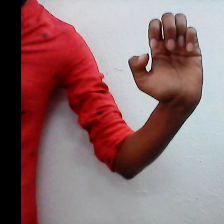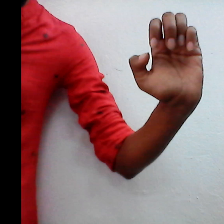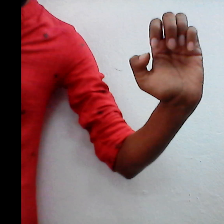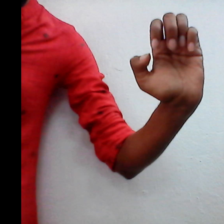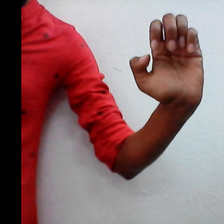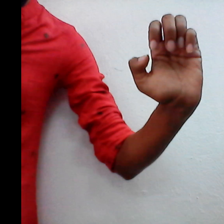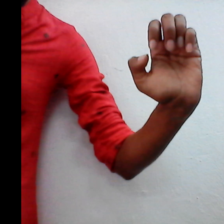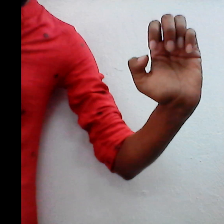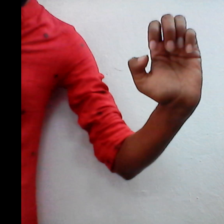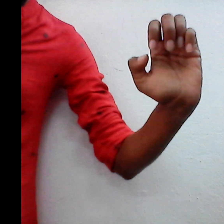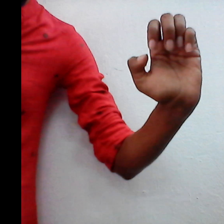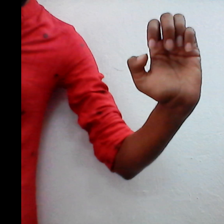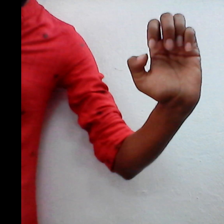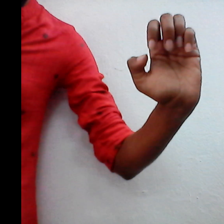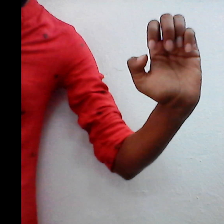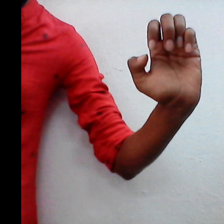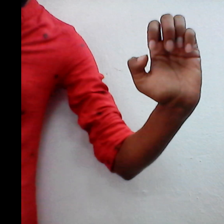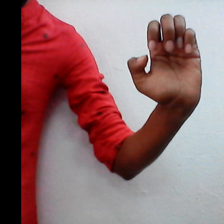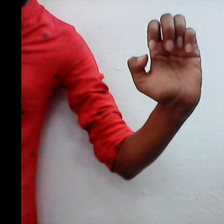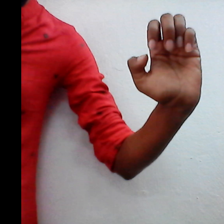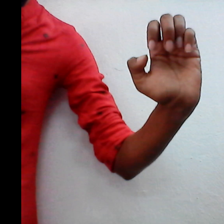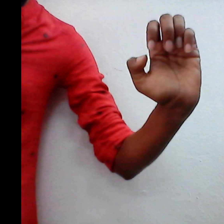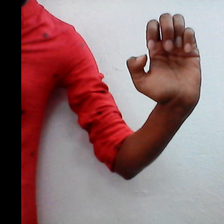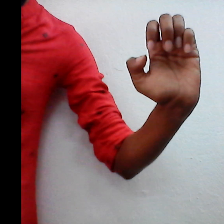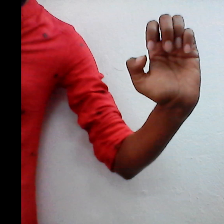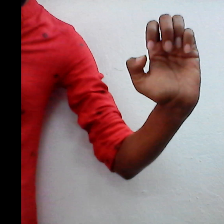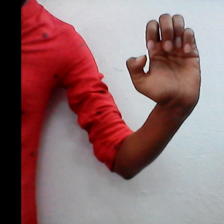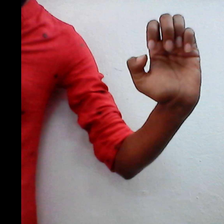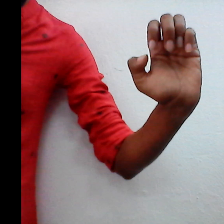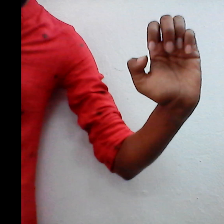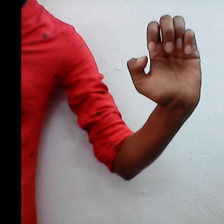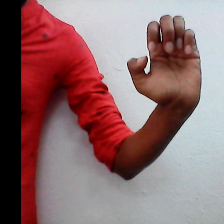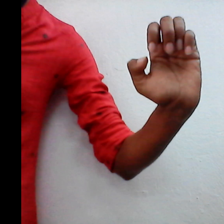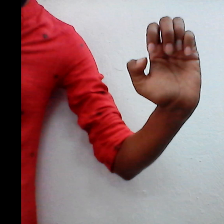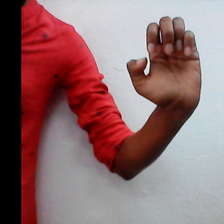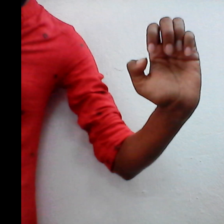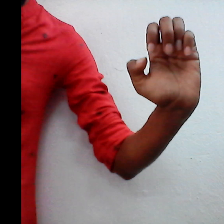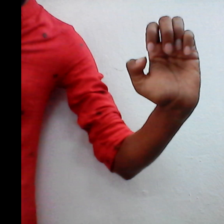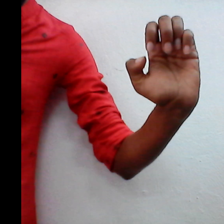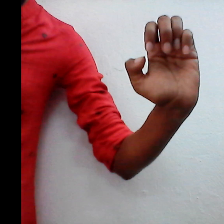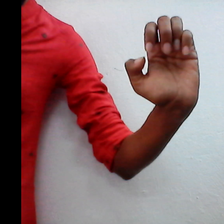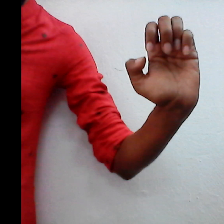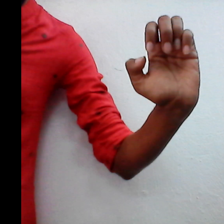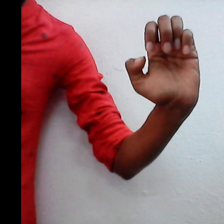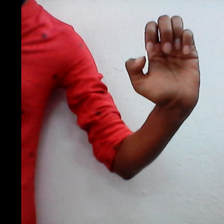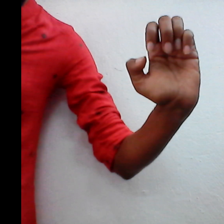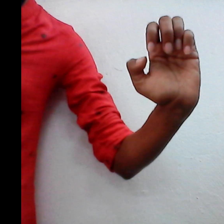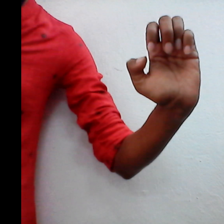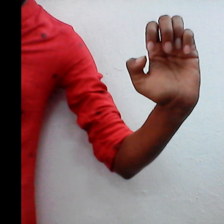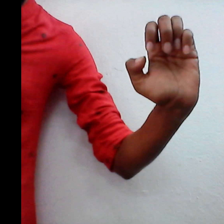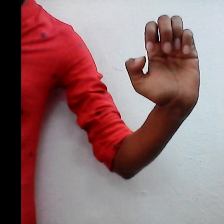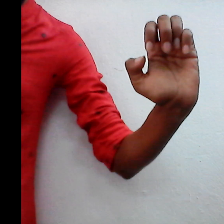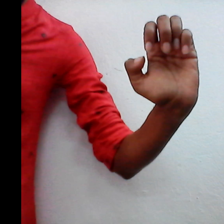ഇ